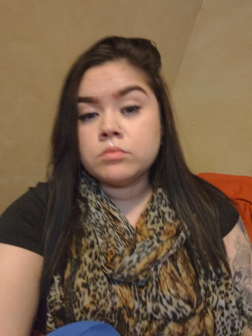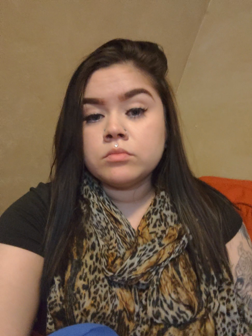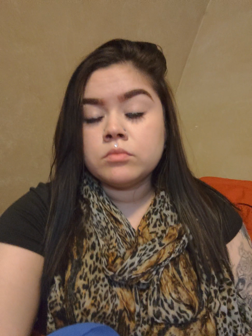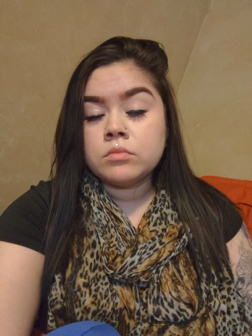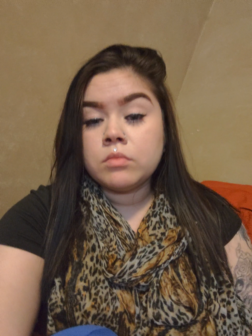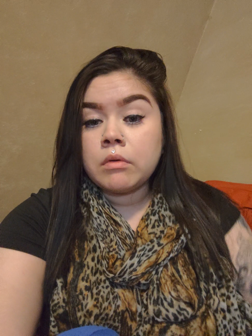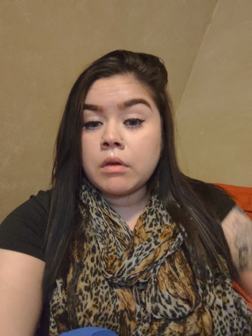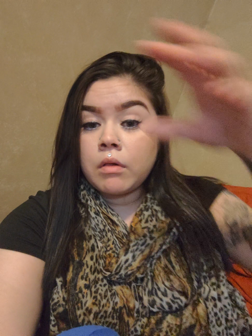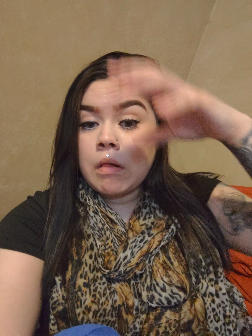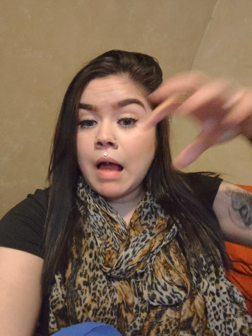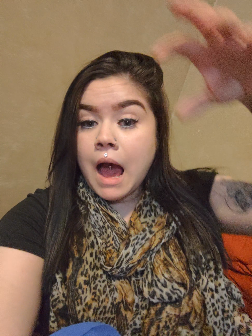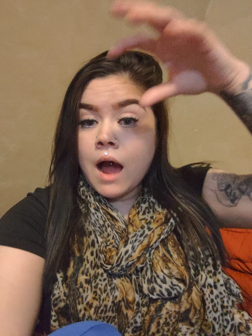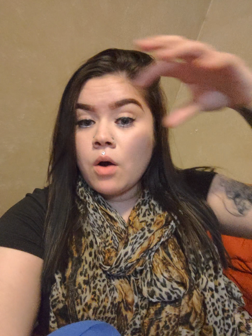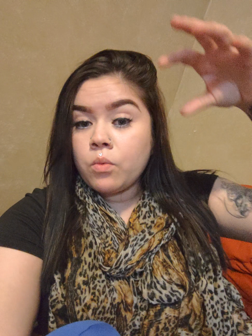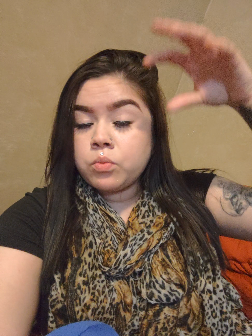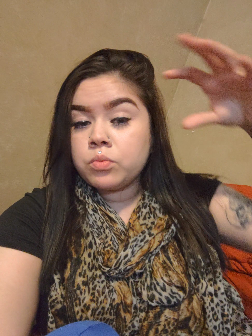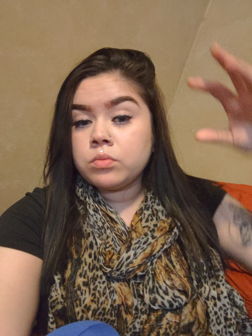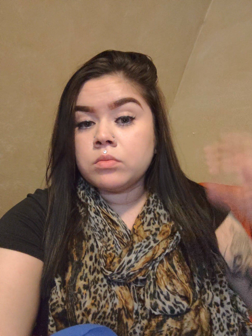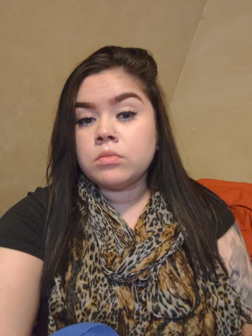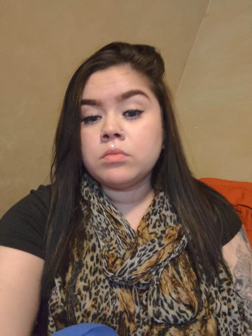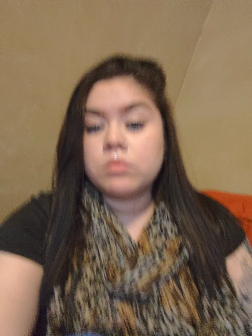cloud